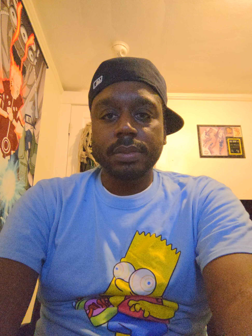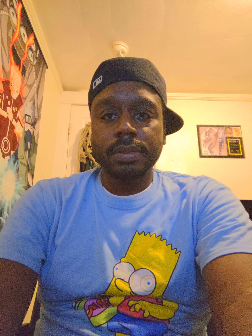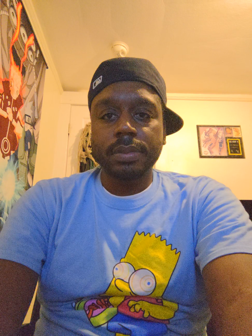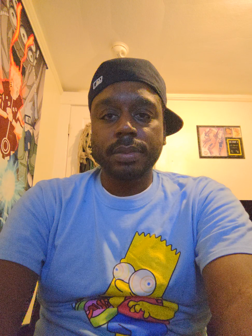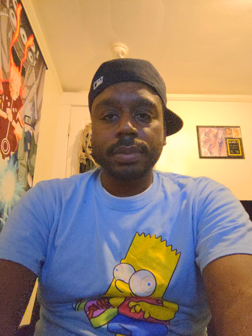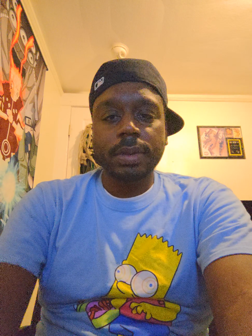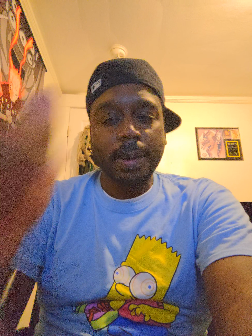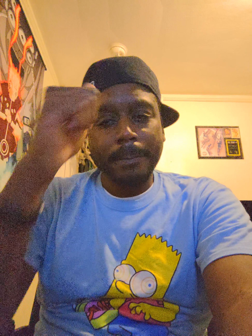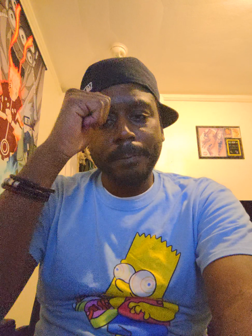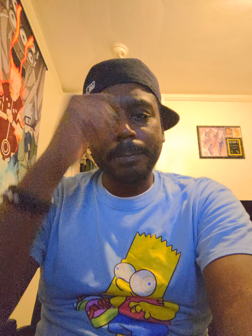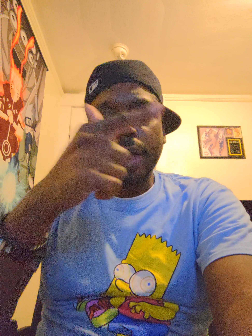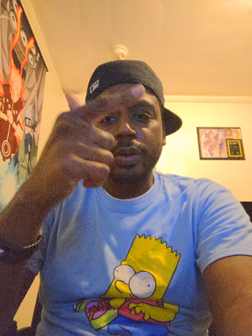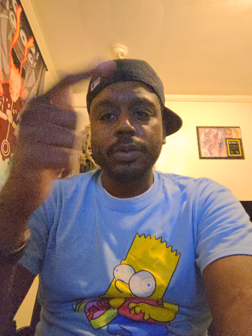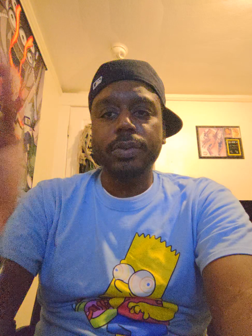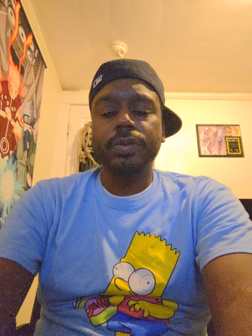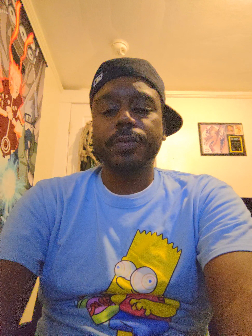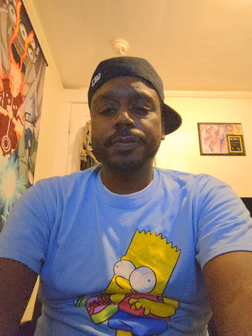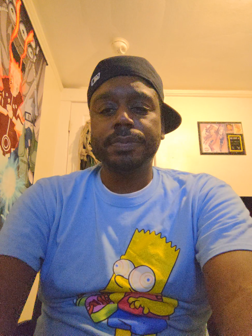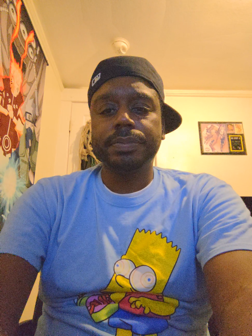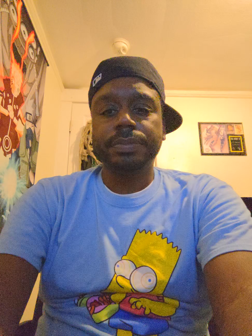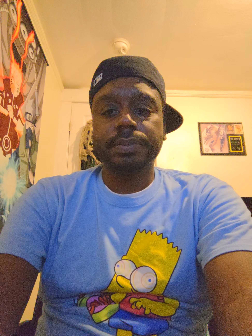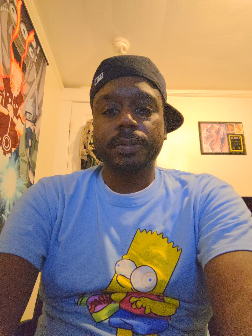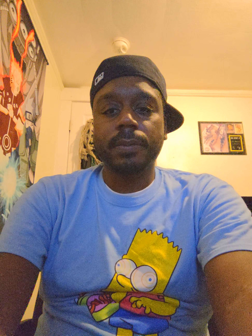brother